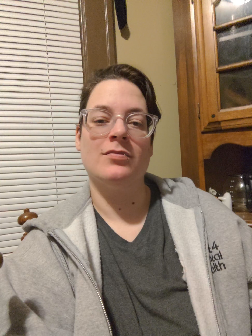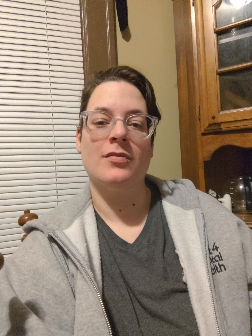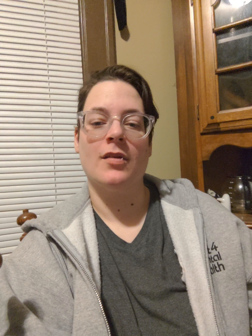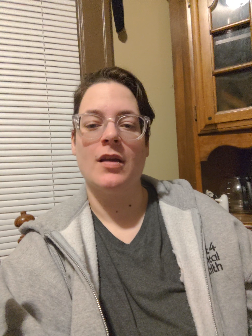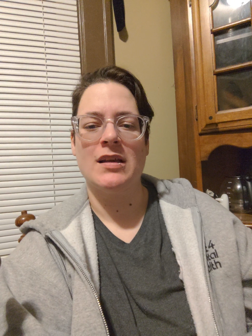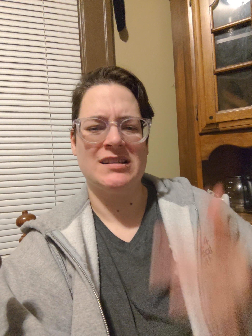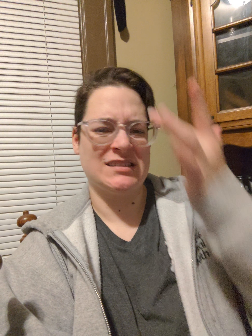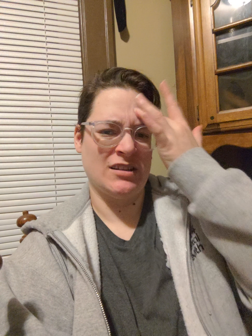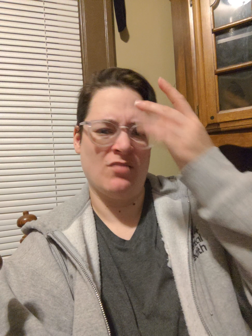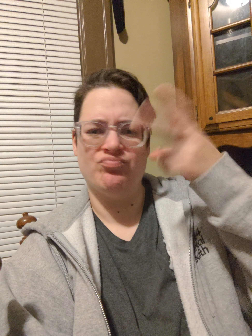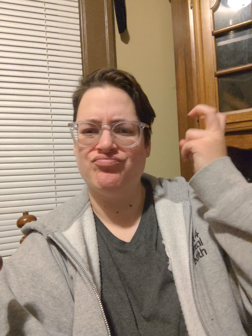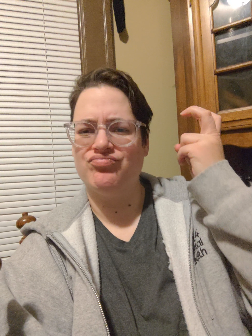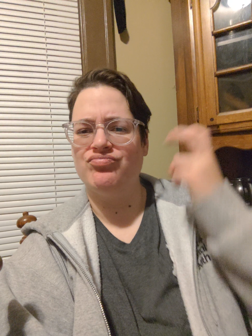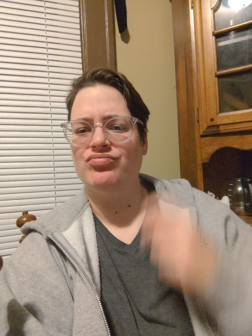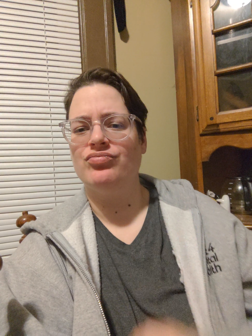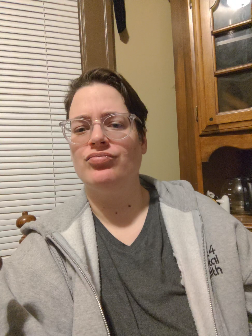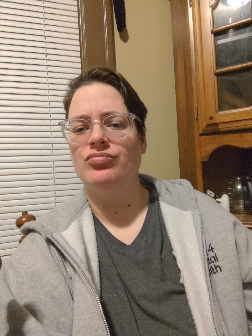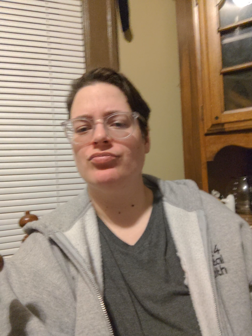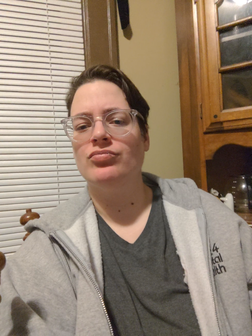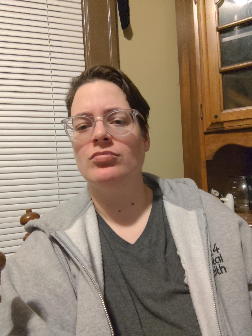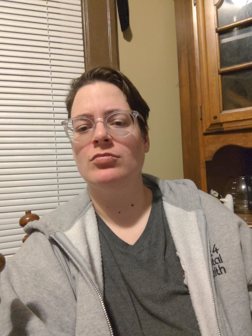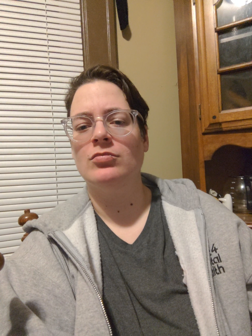sick